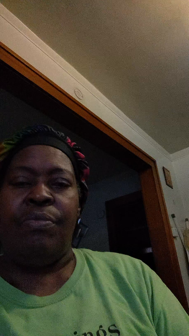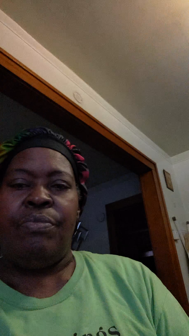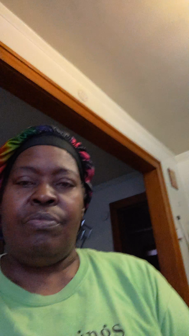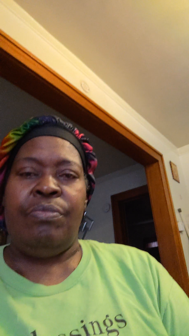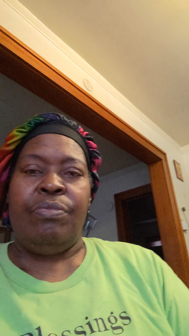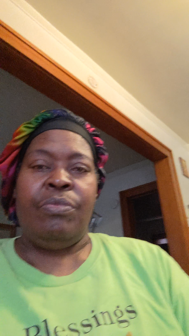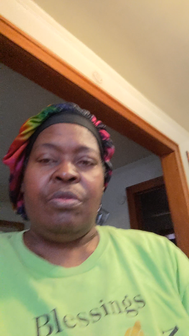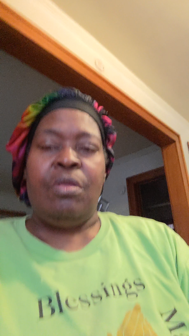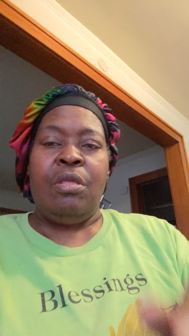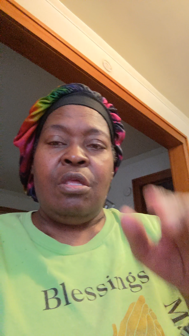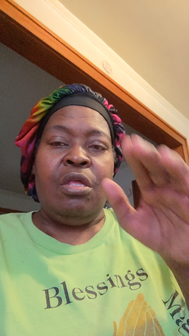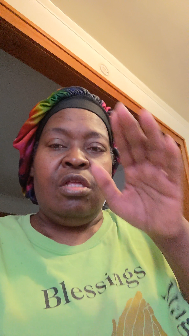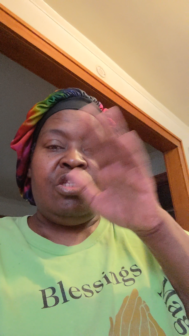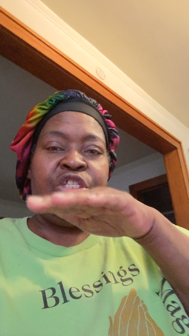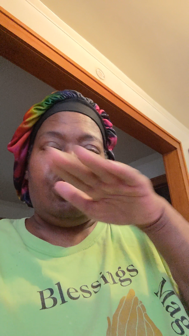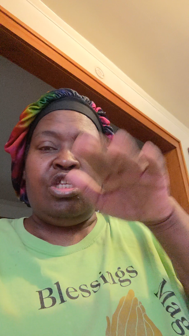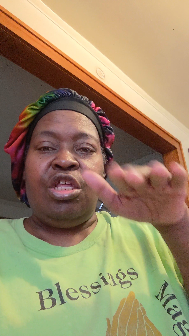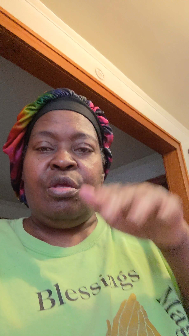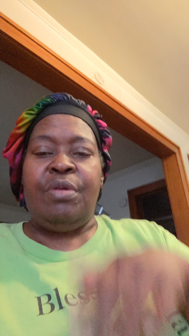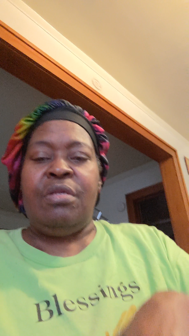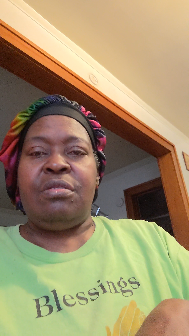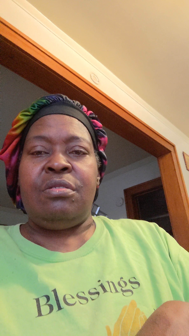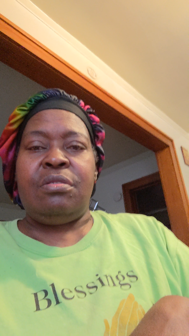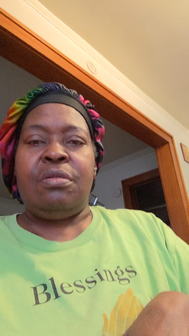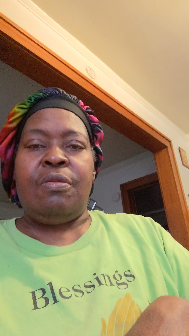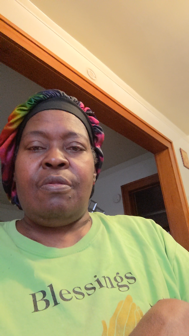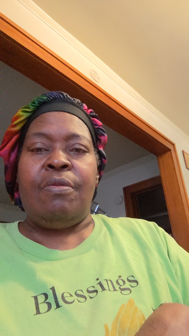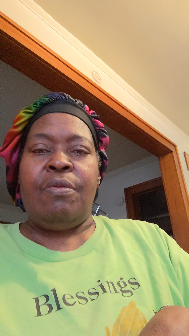children